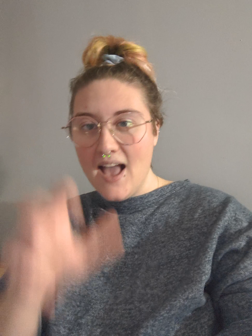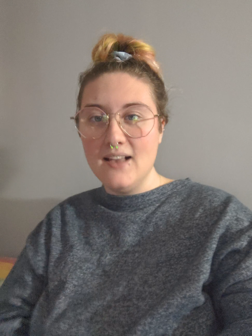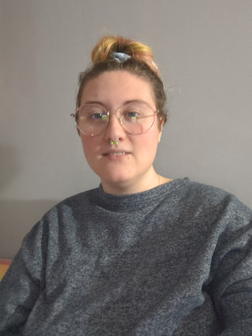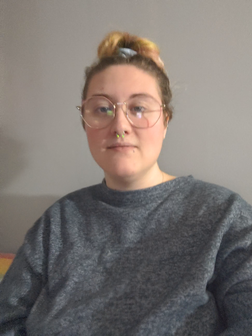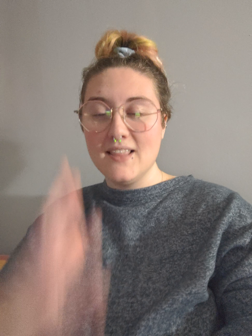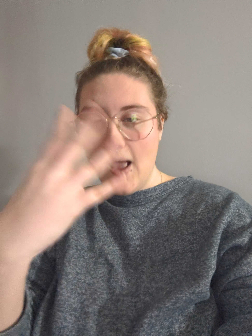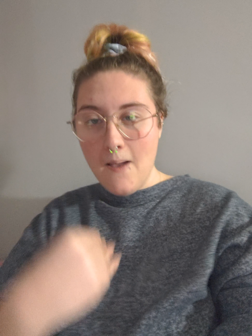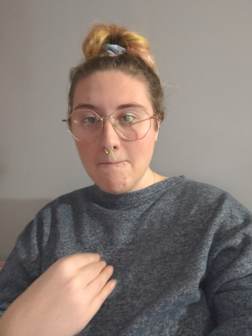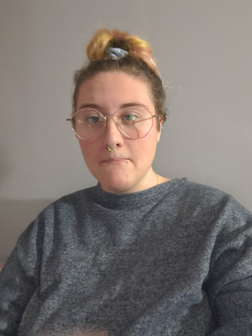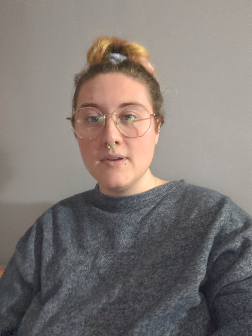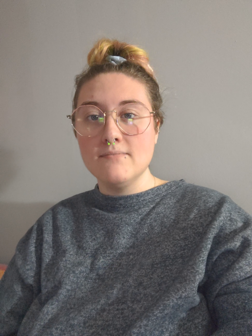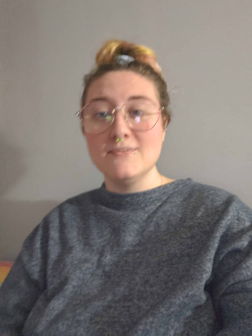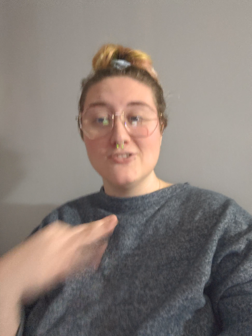nap